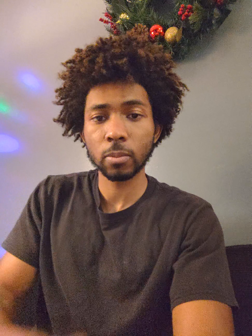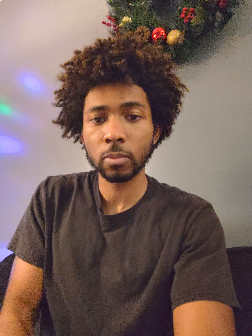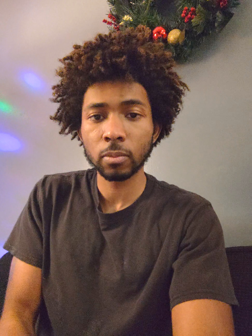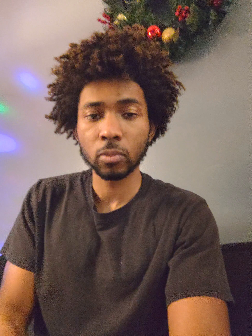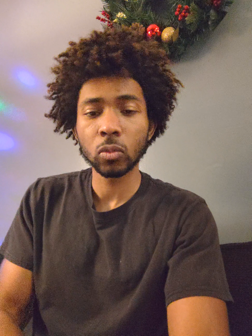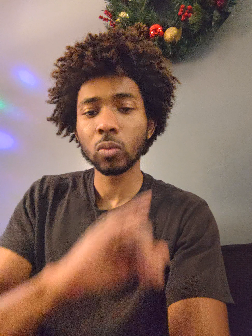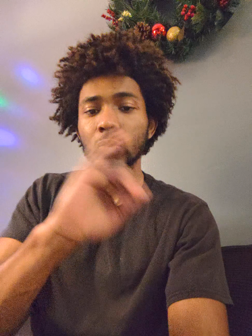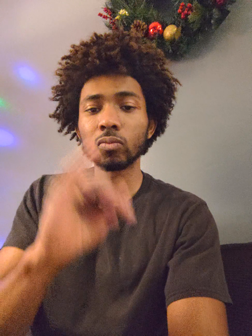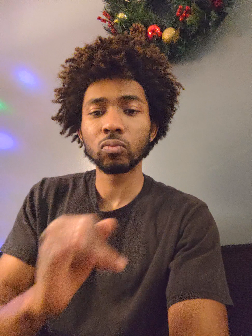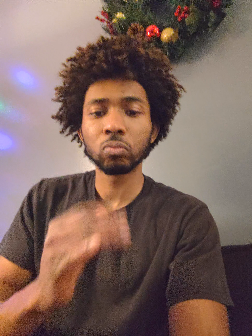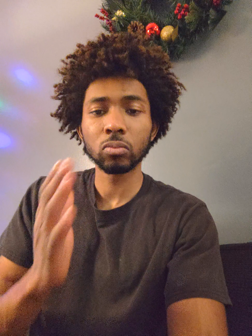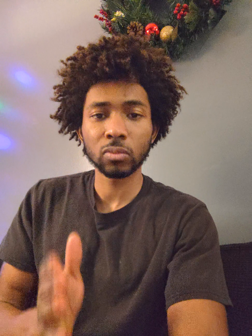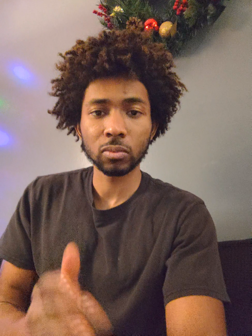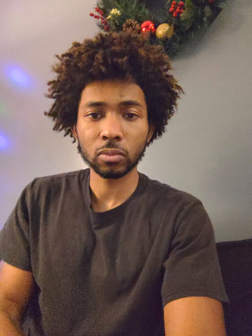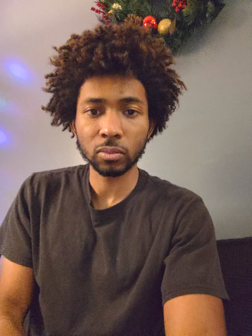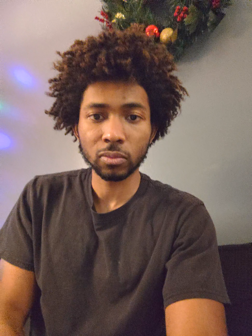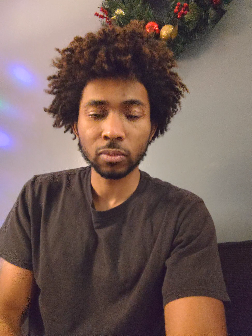drawer